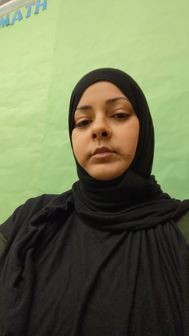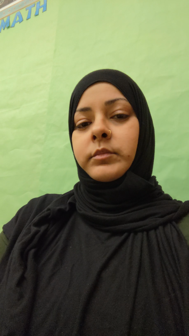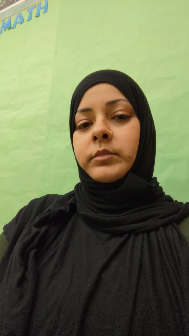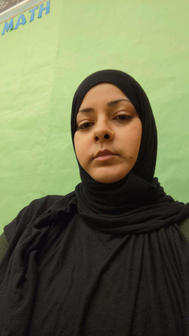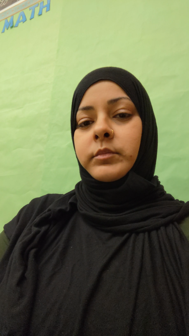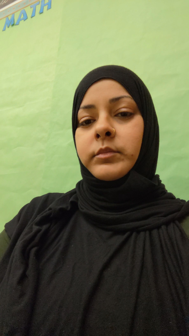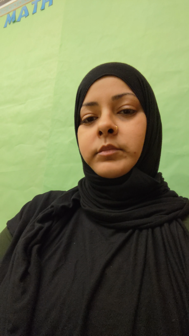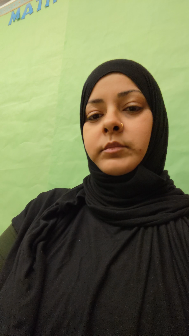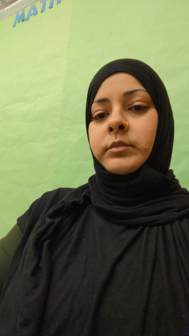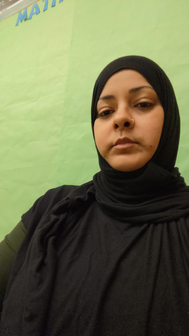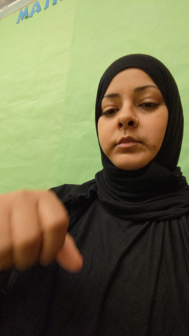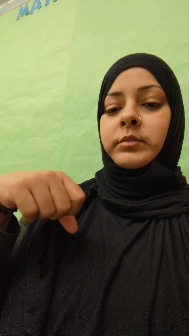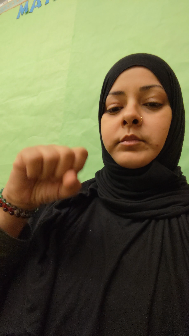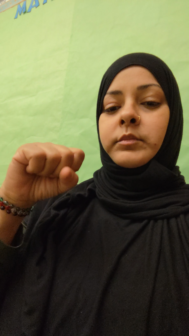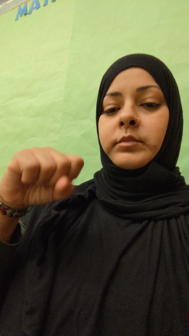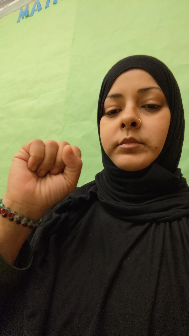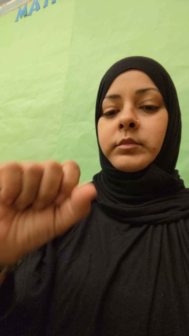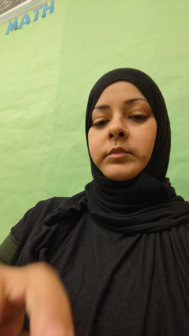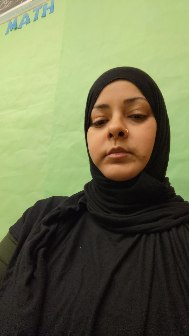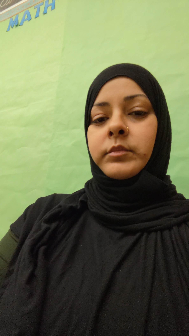motorcycle